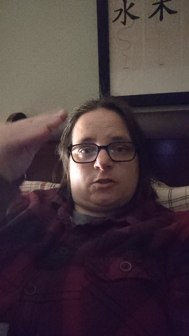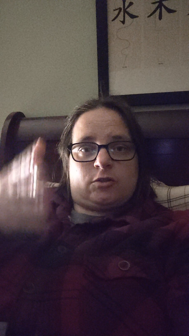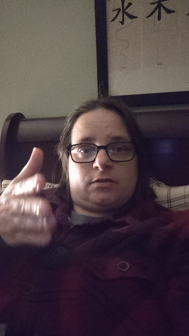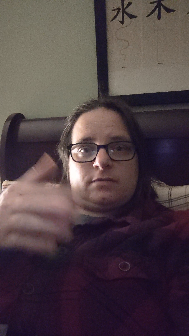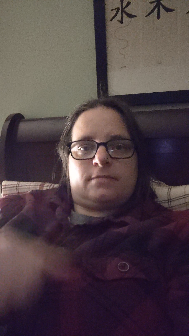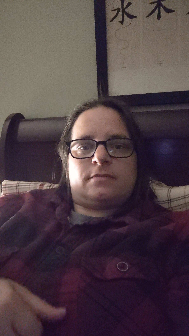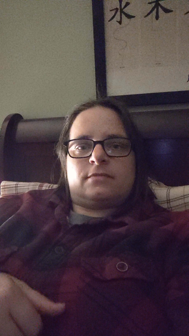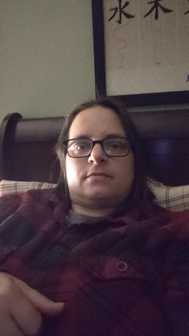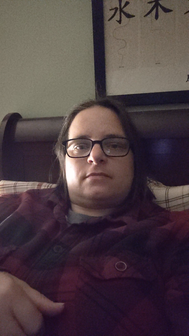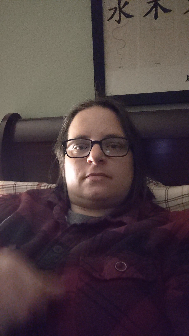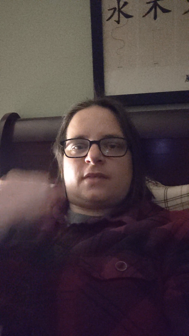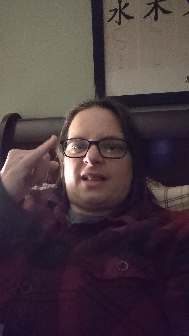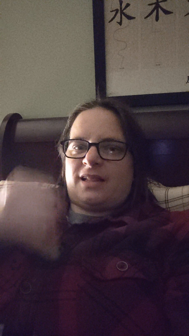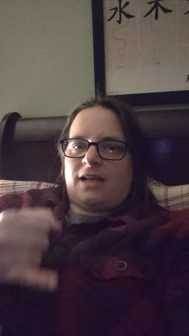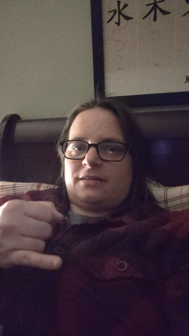last